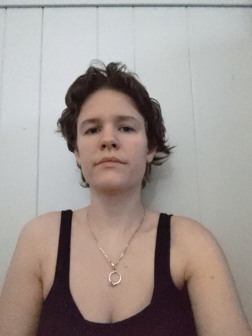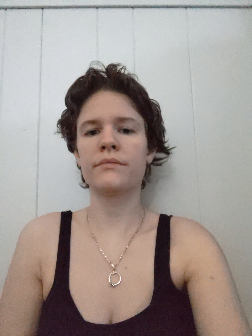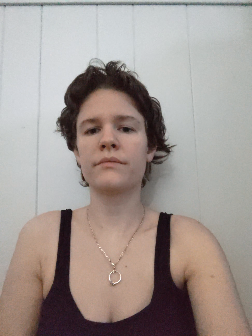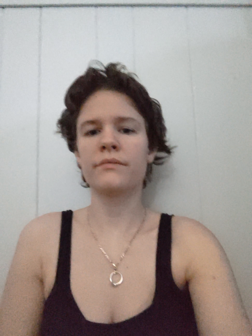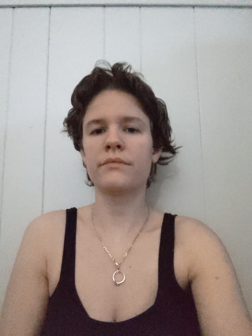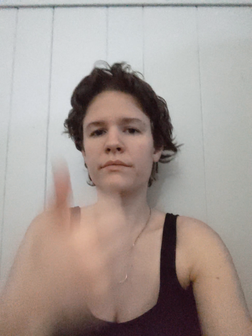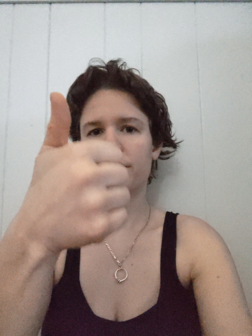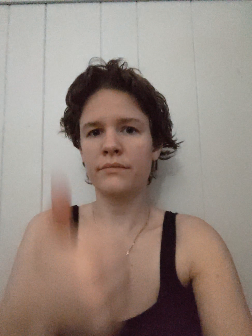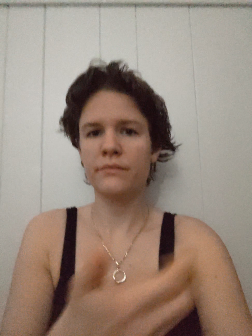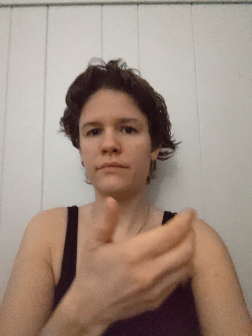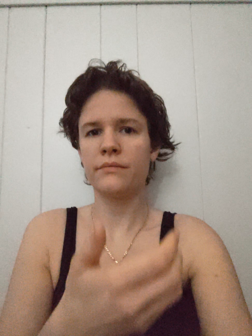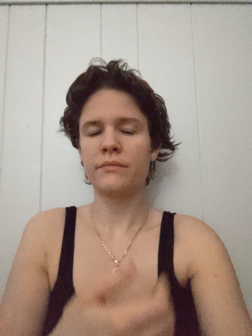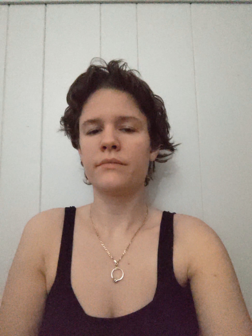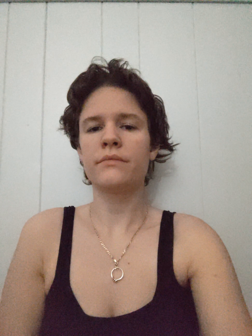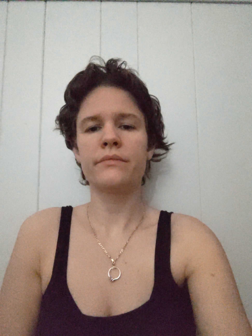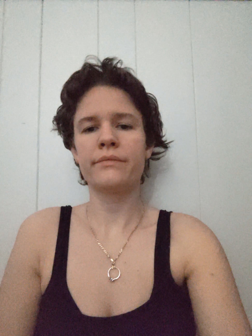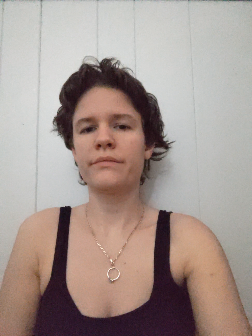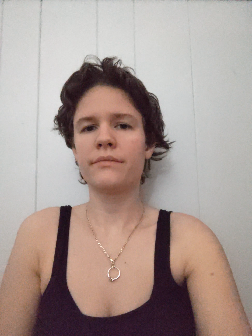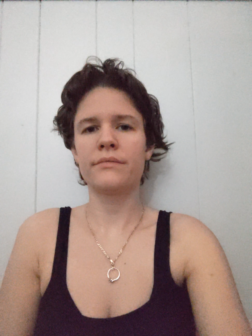every